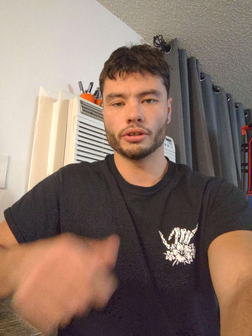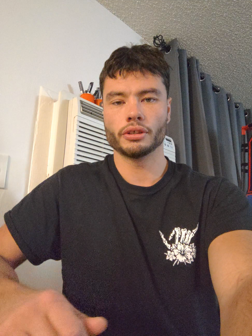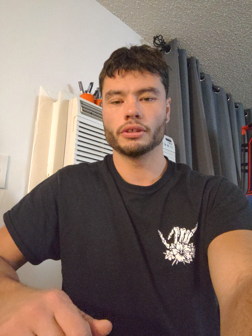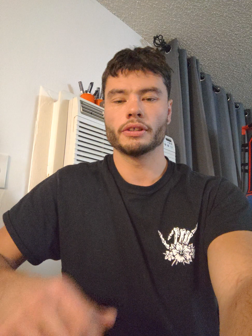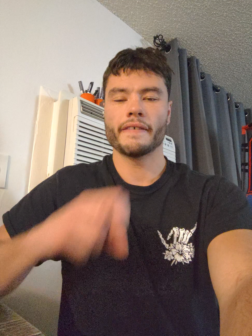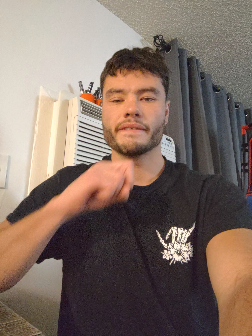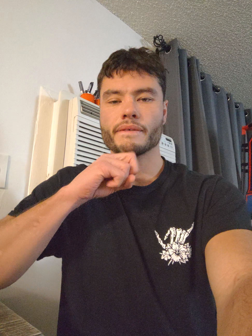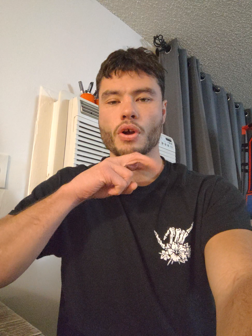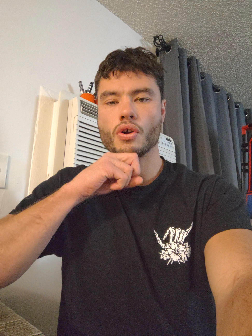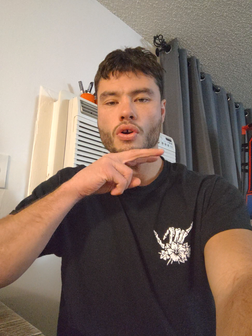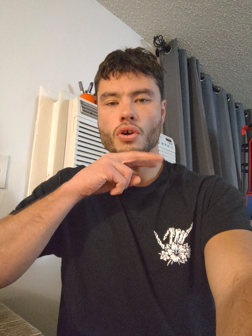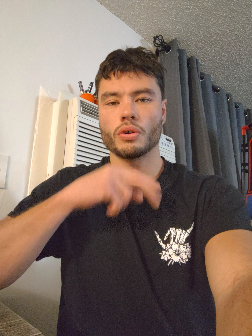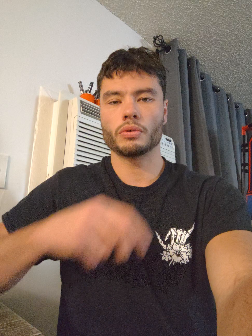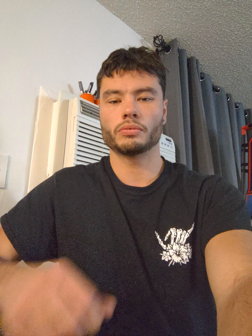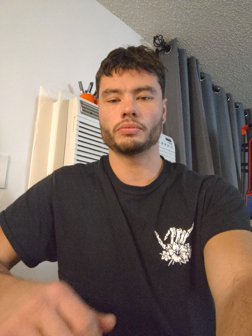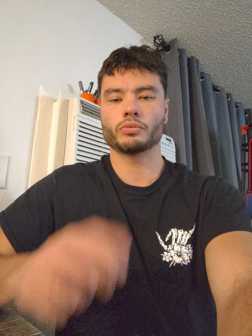frog